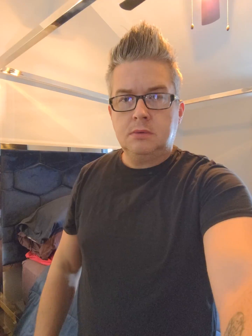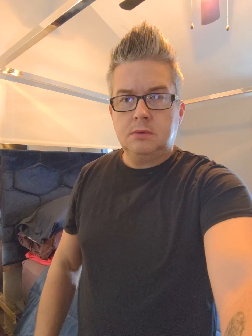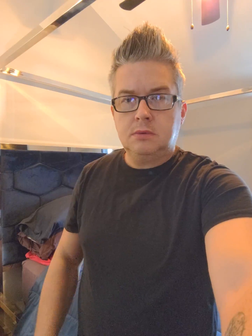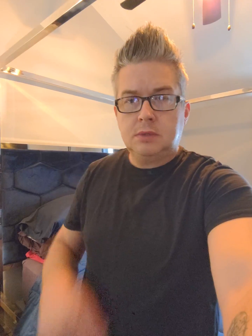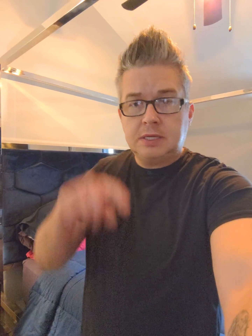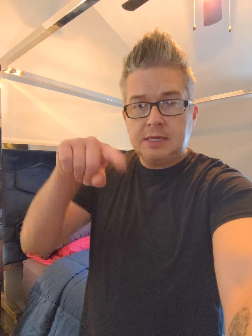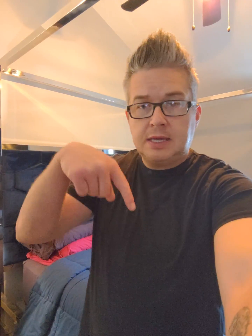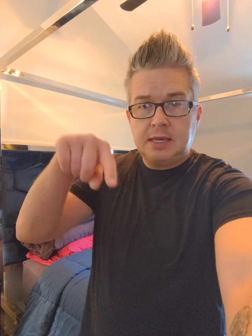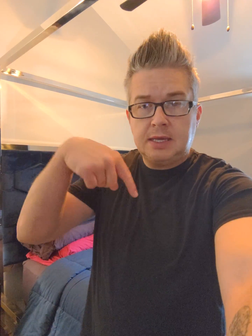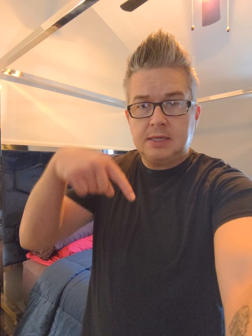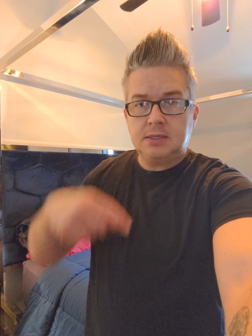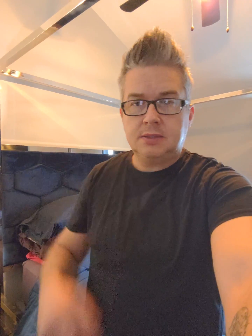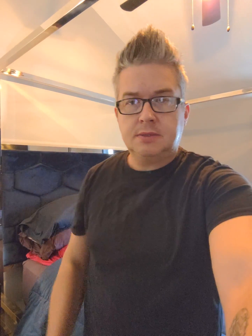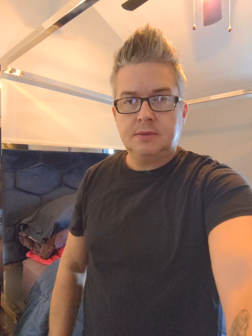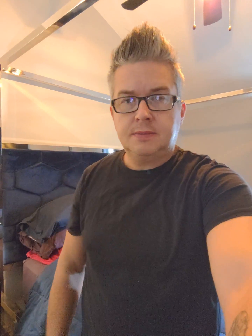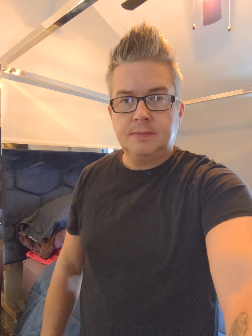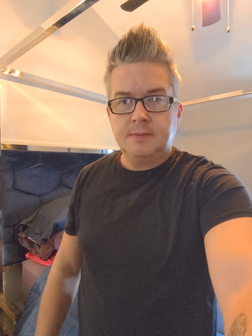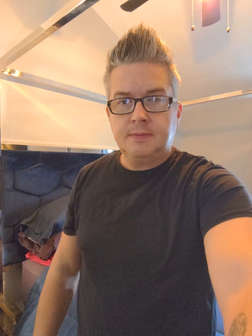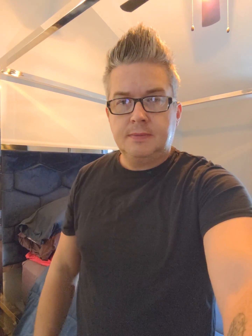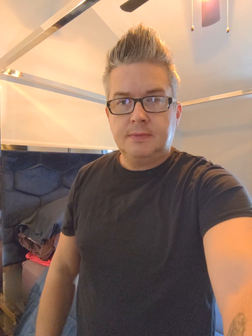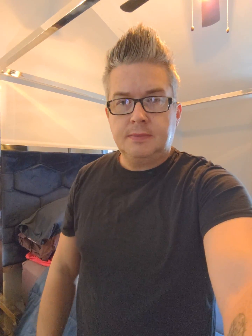flip-flop